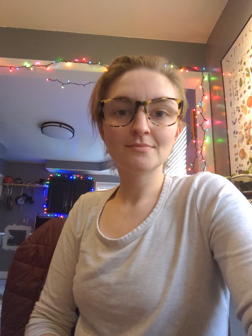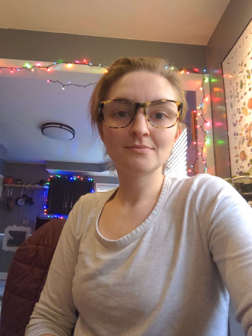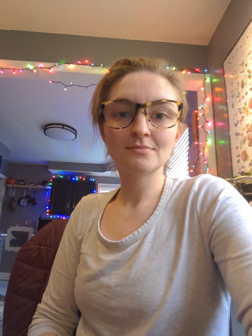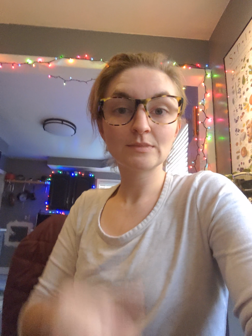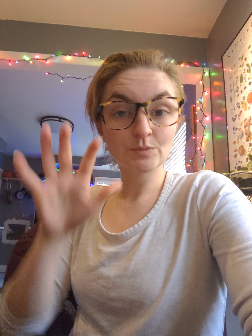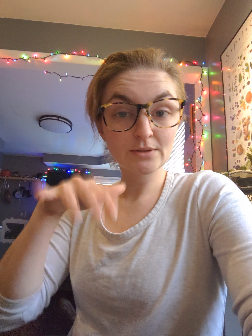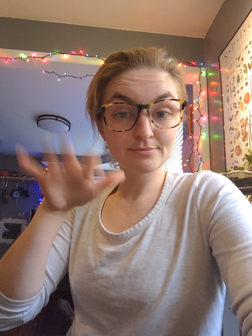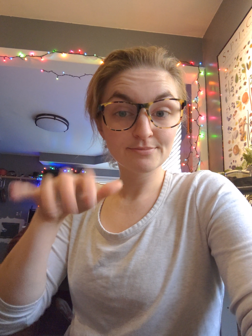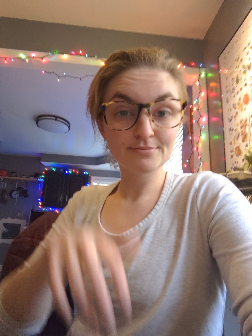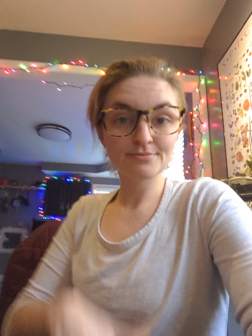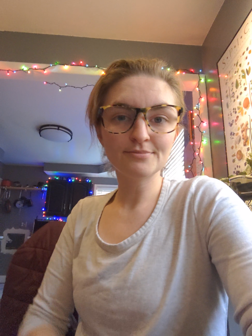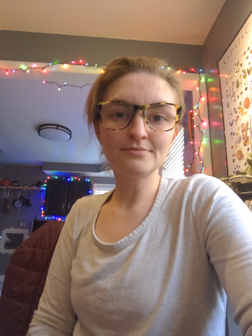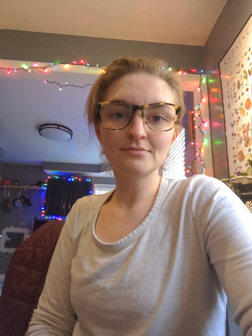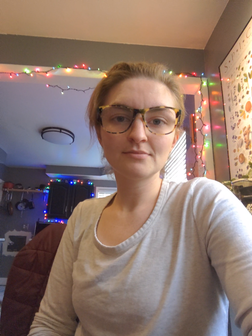rain